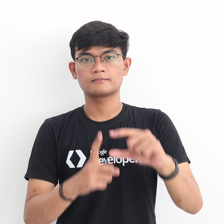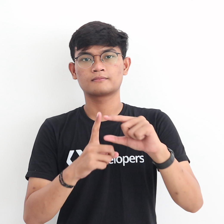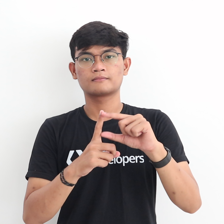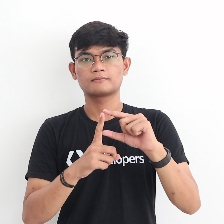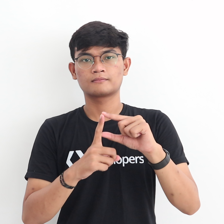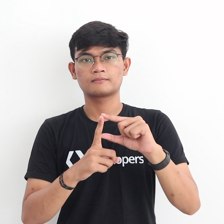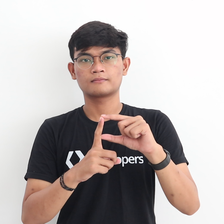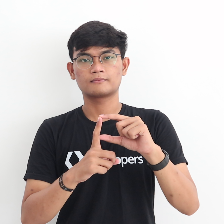P